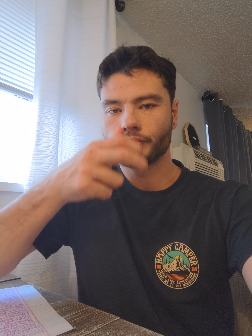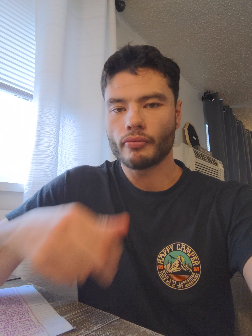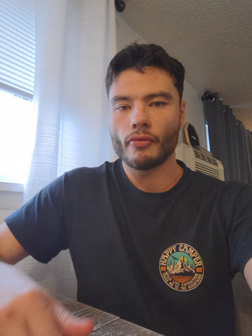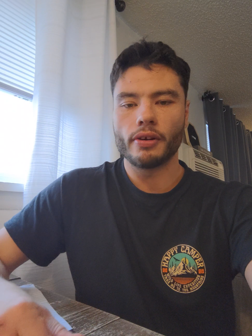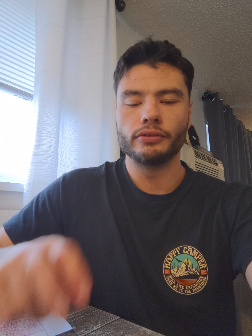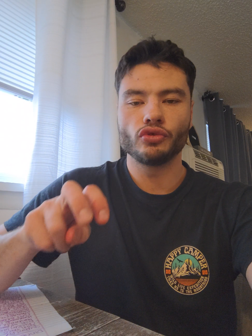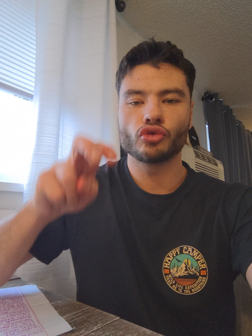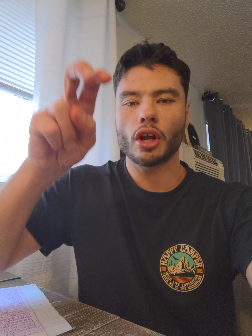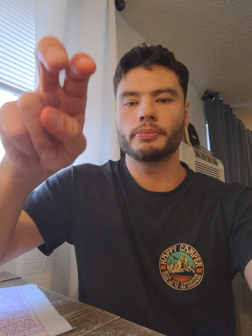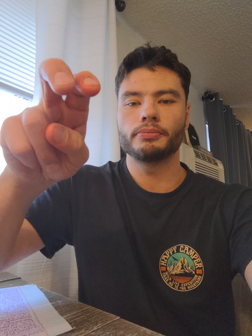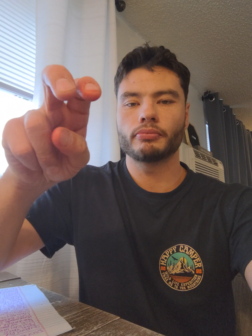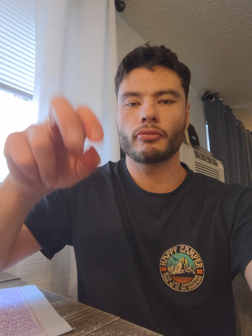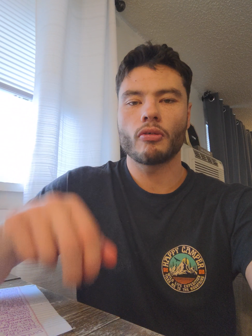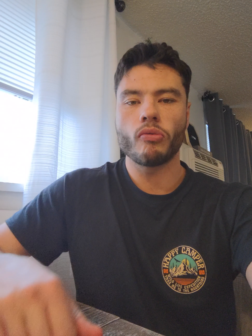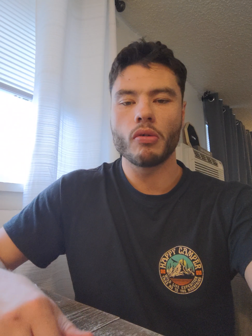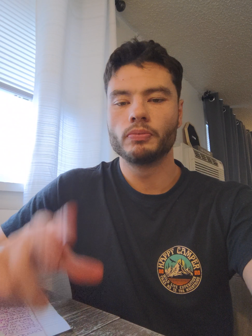jump